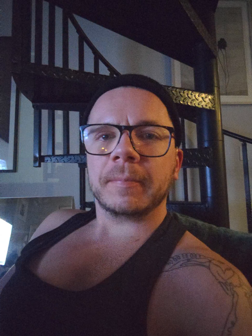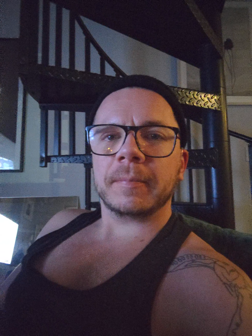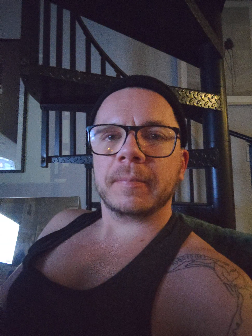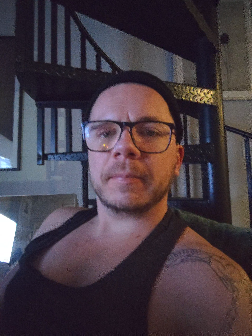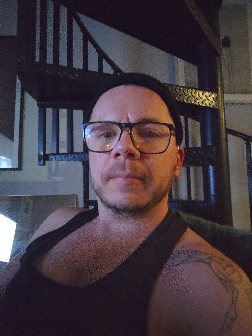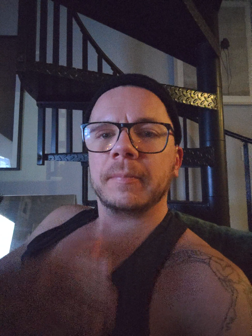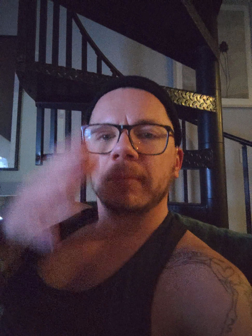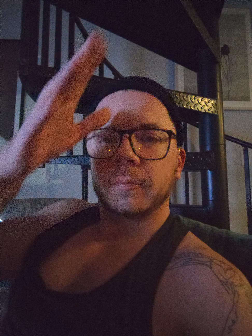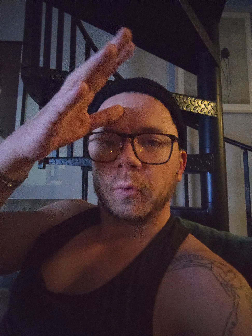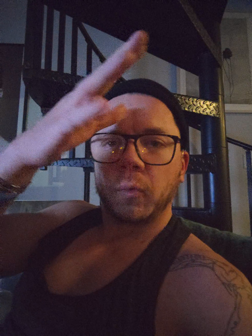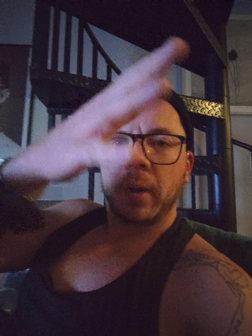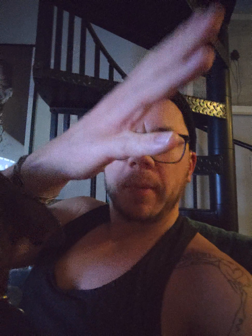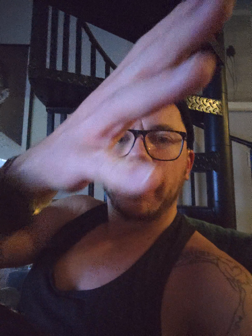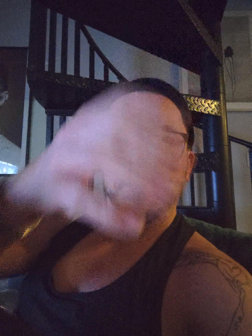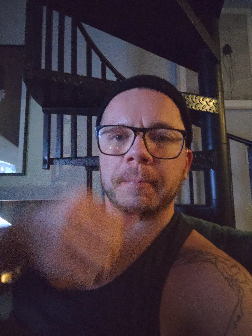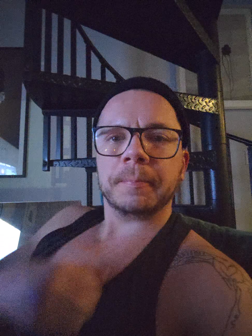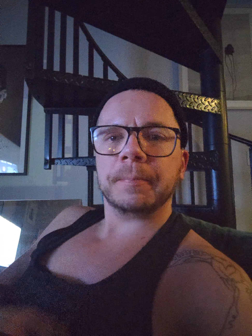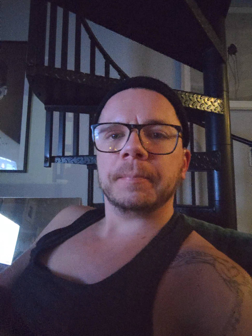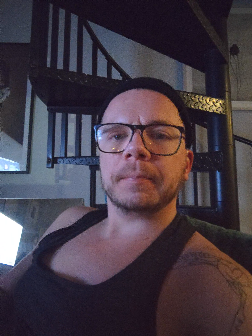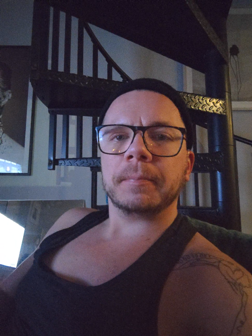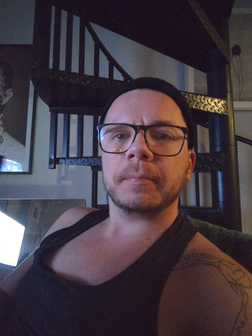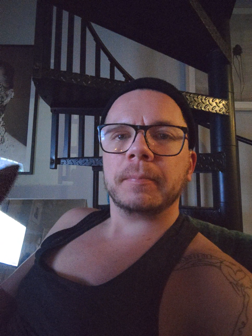grandpa